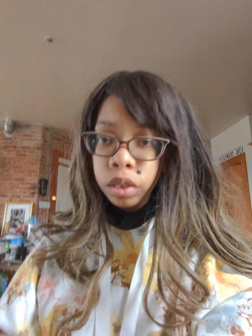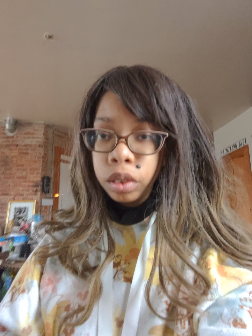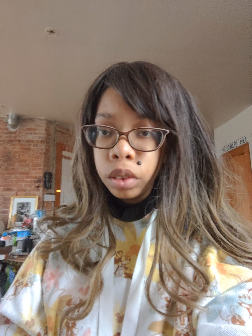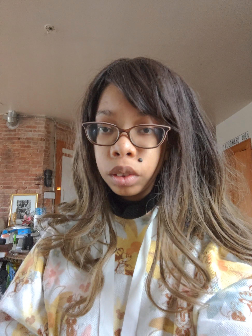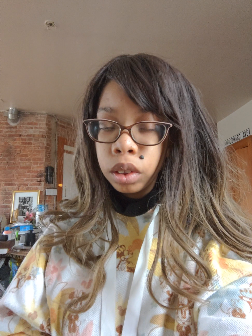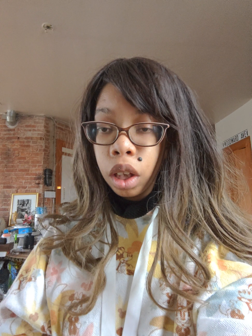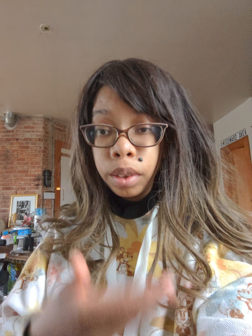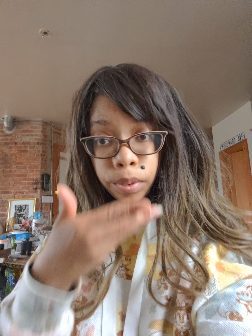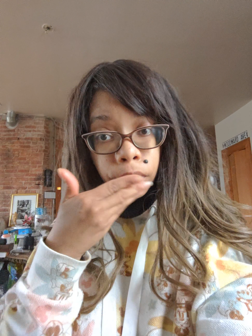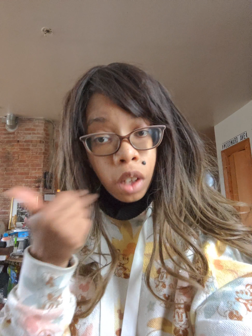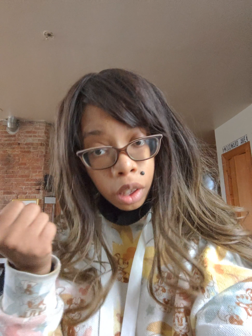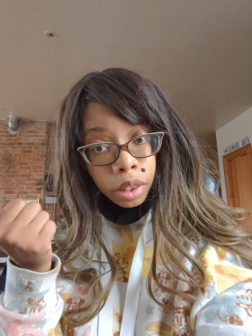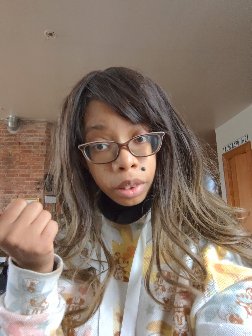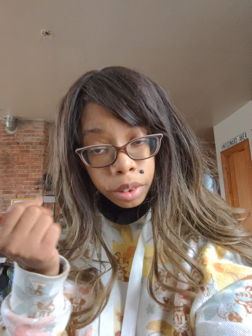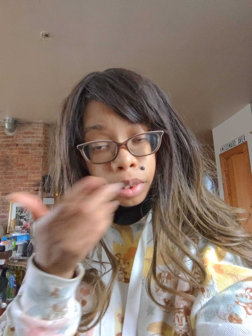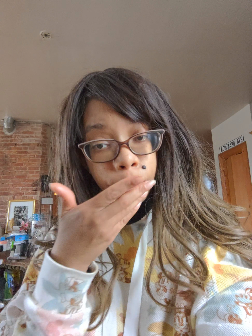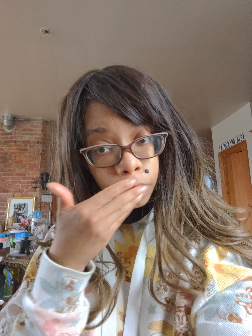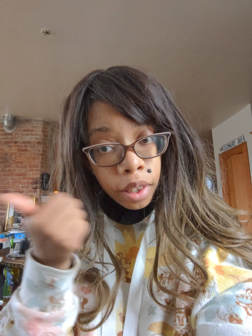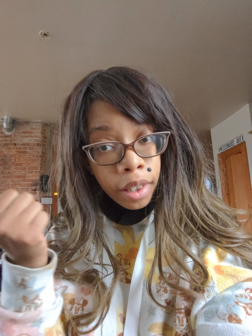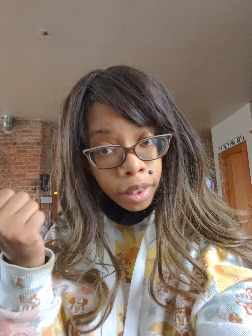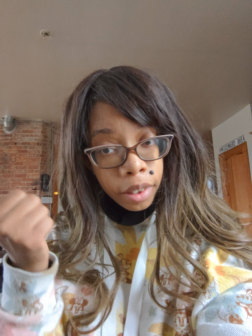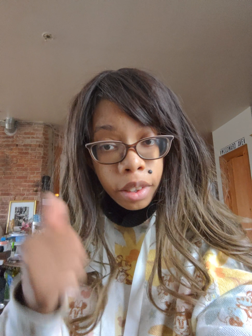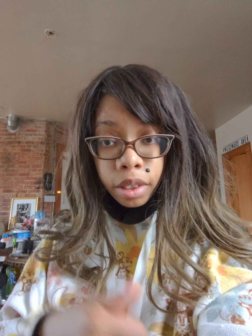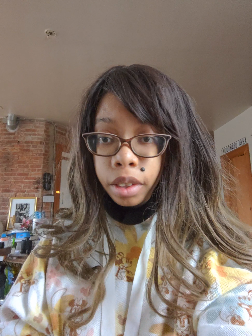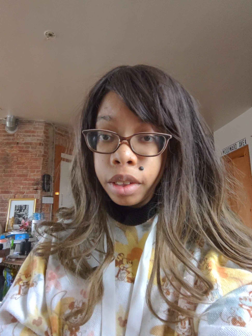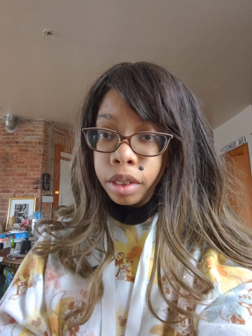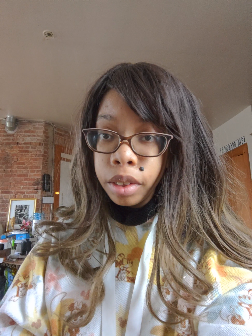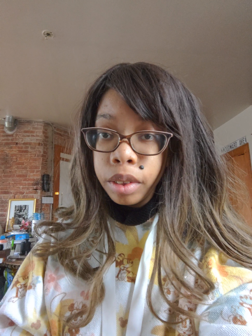better